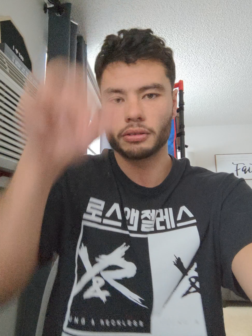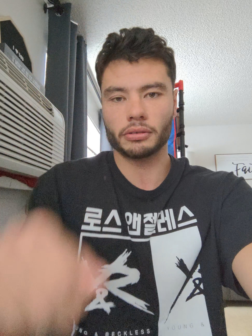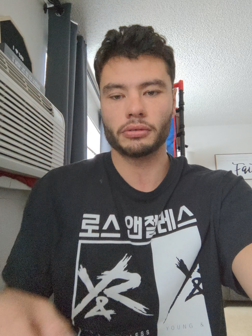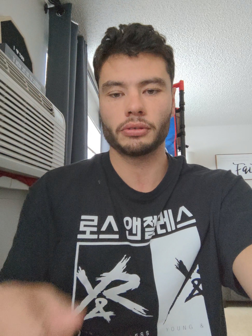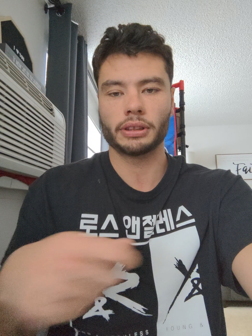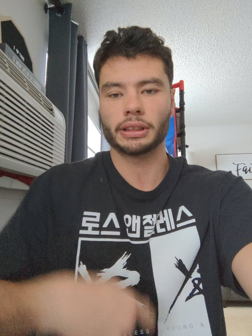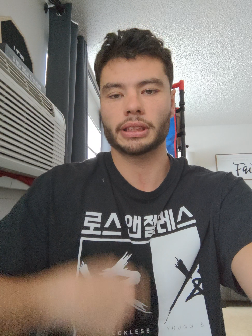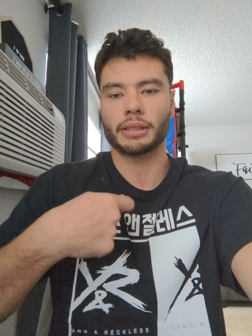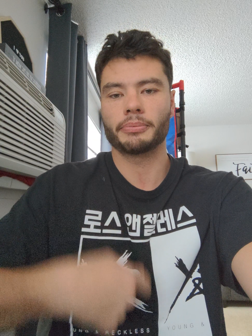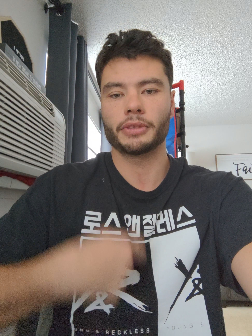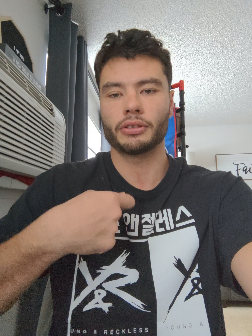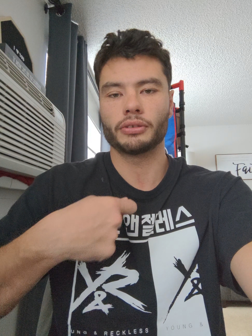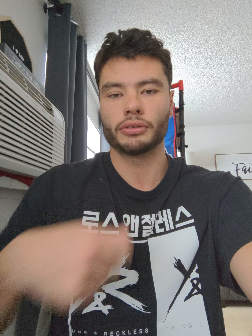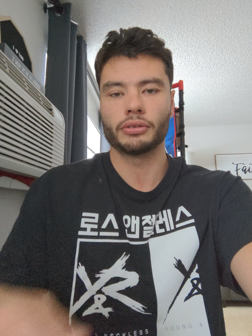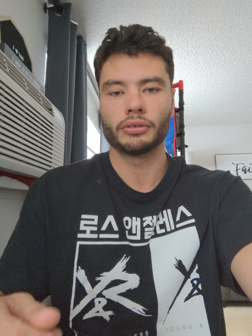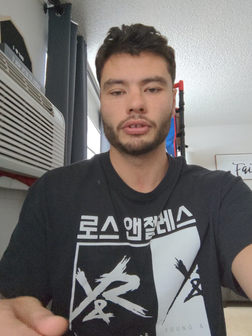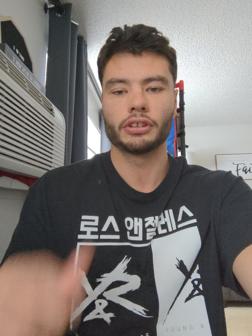zipper